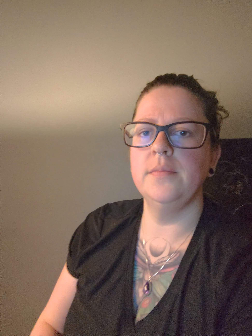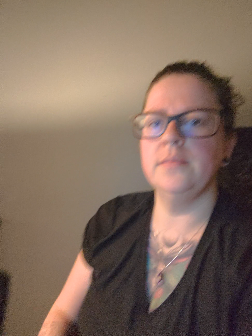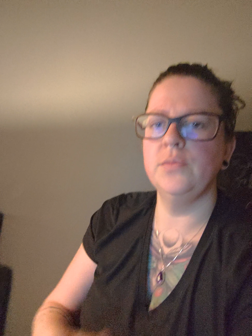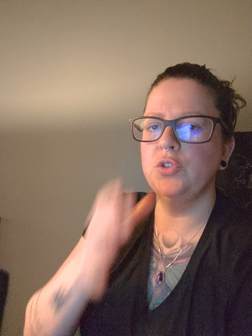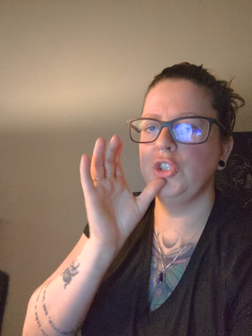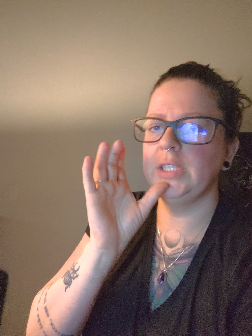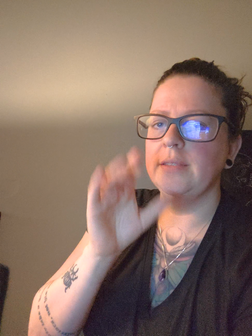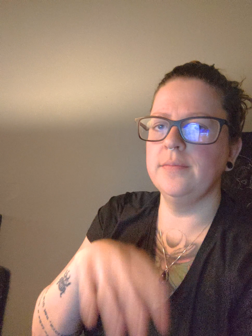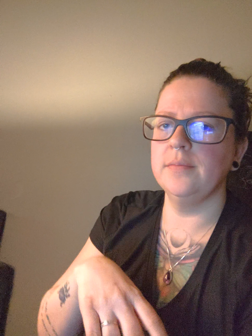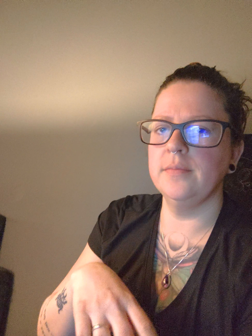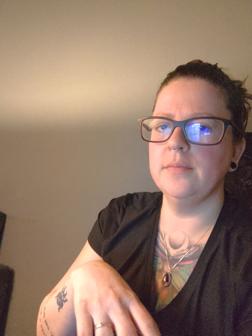drink